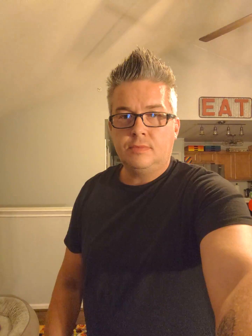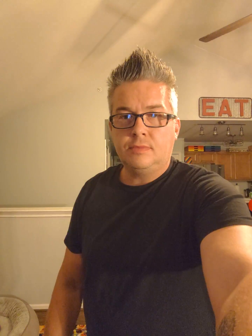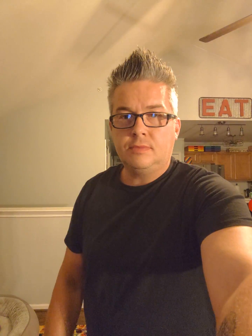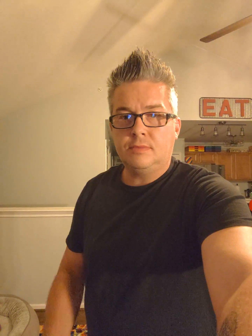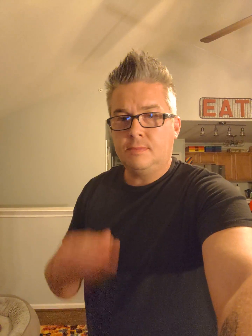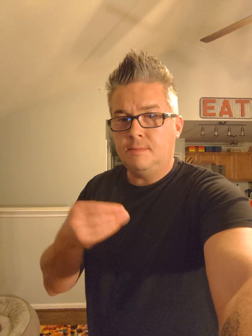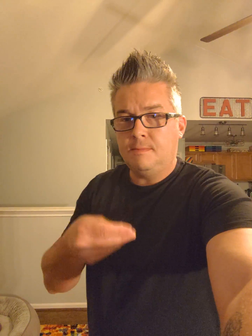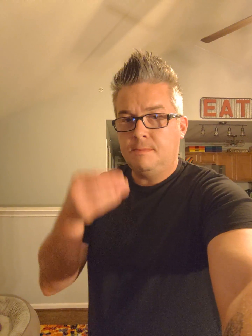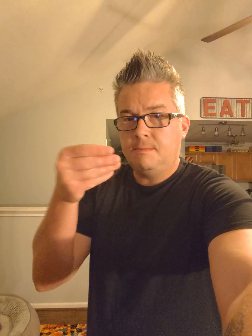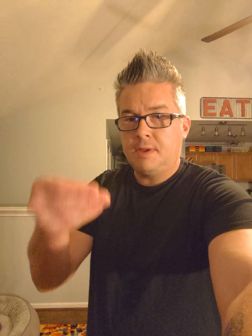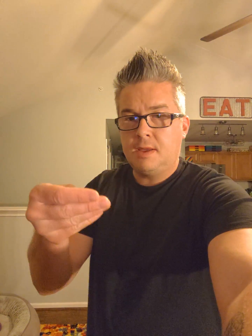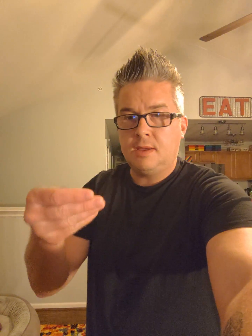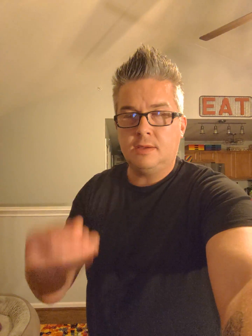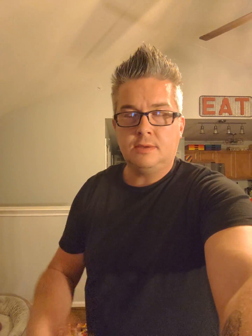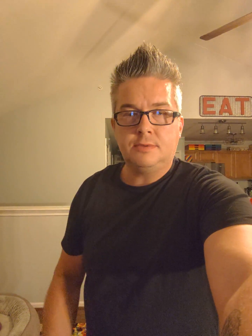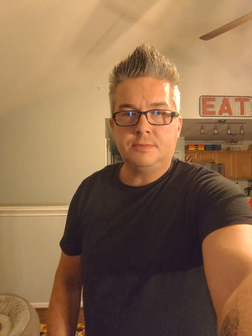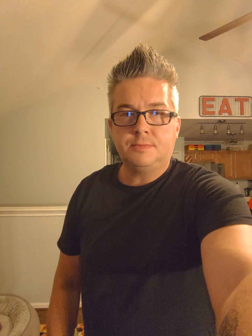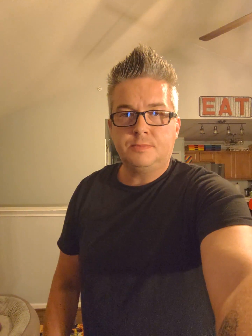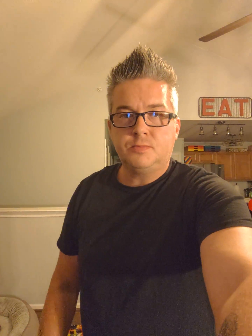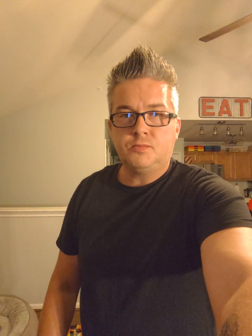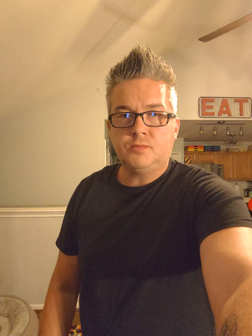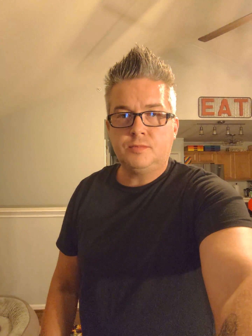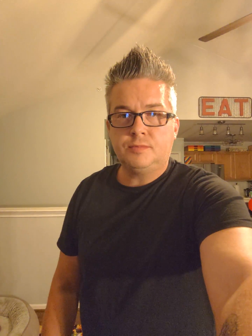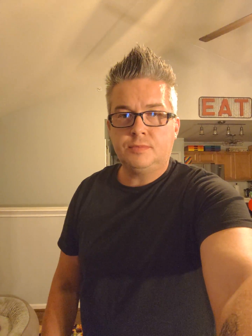buy